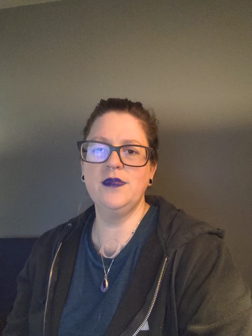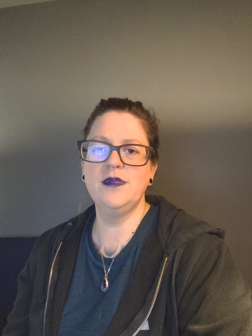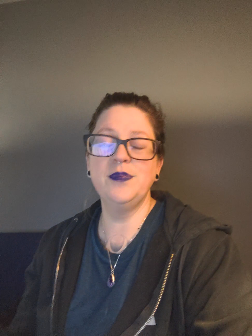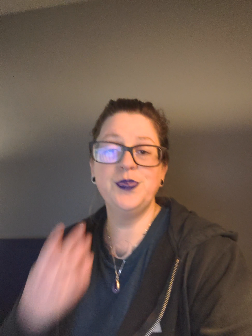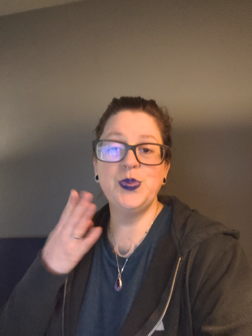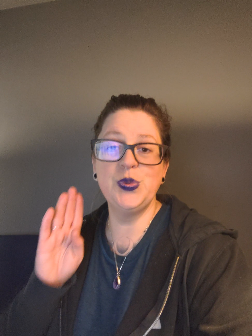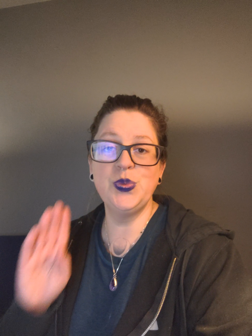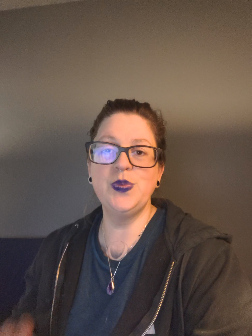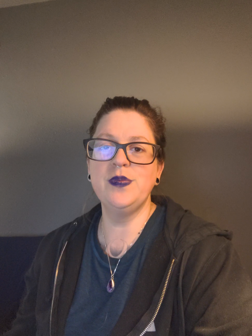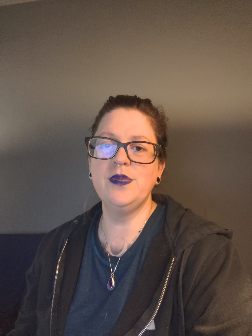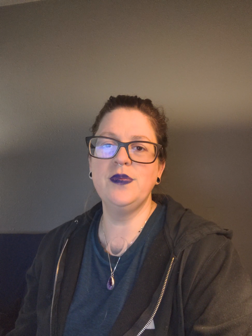blue